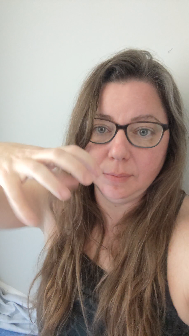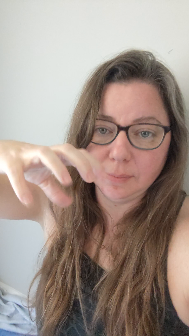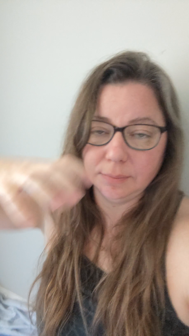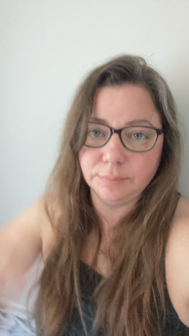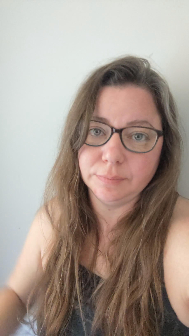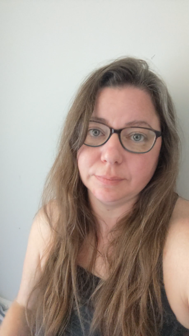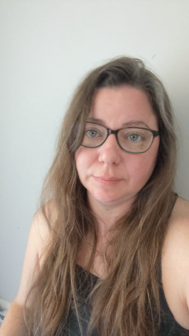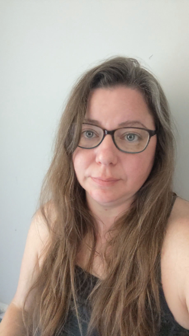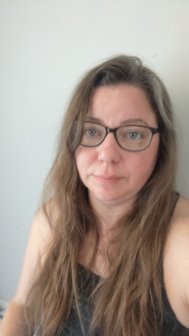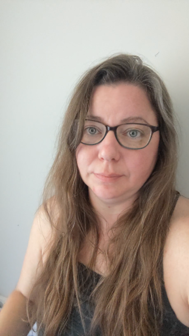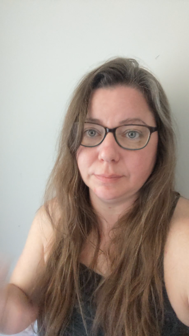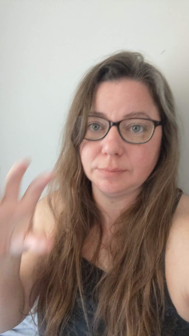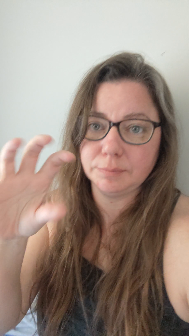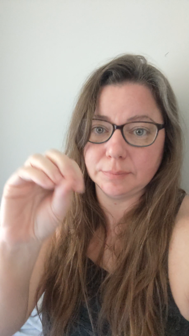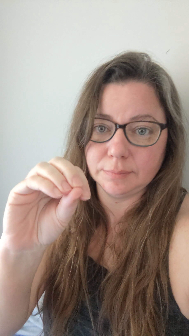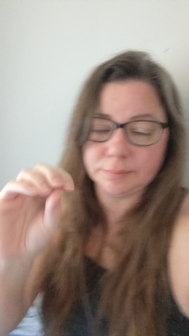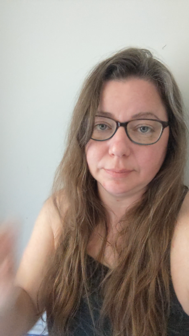bite